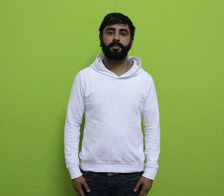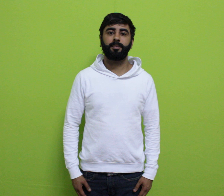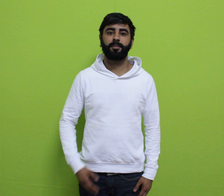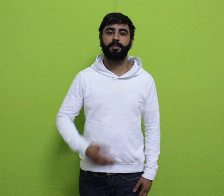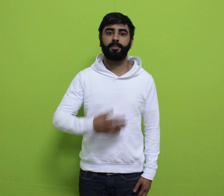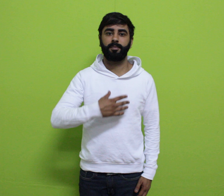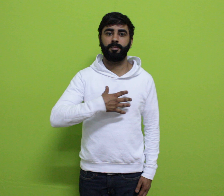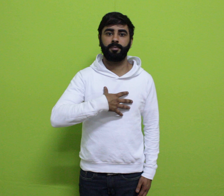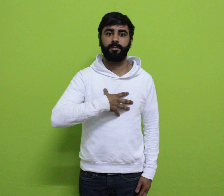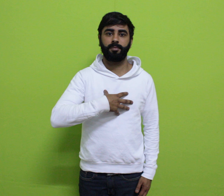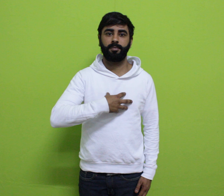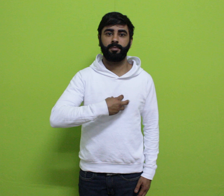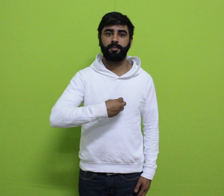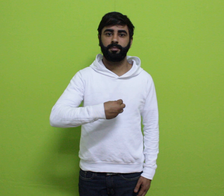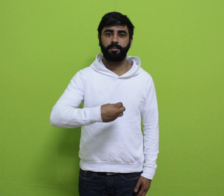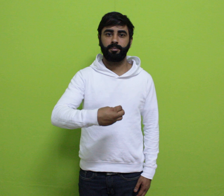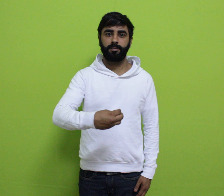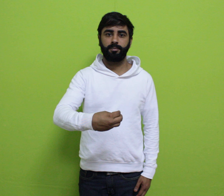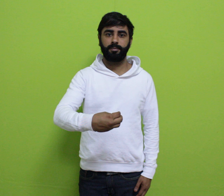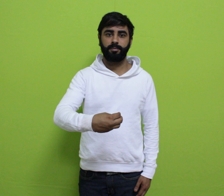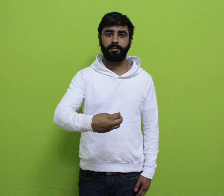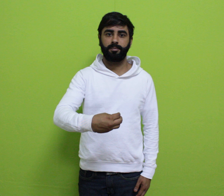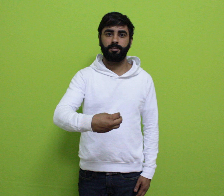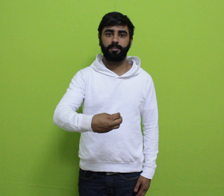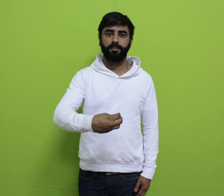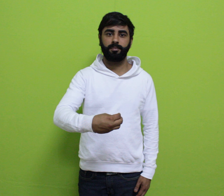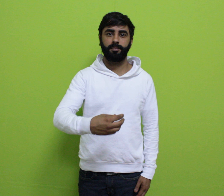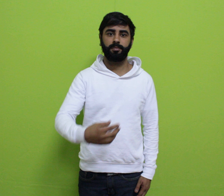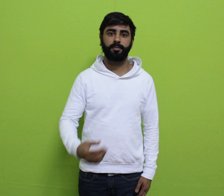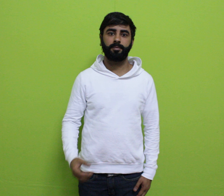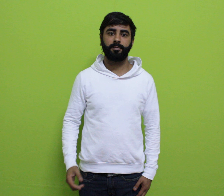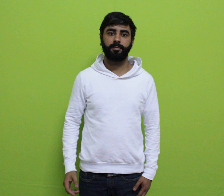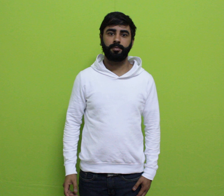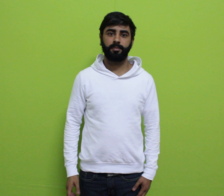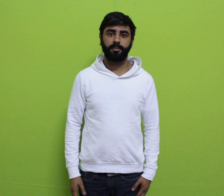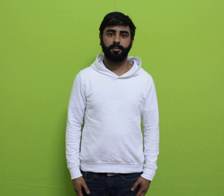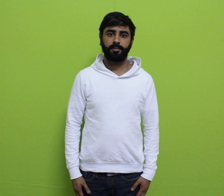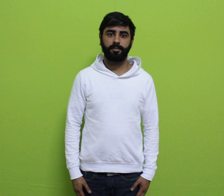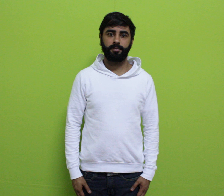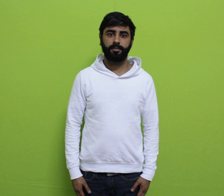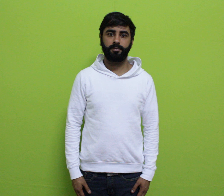filho